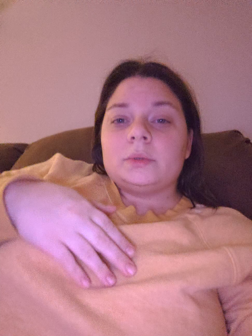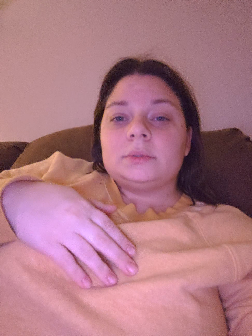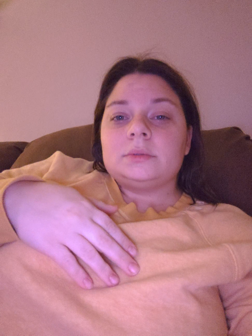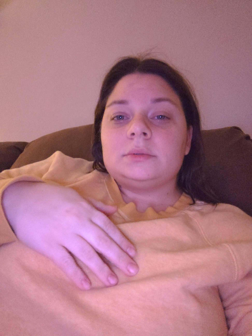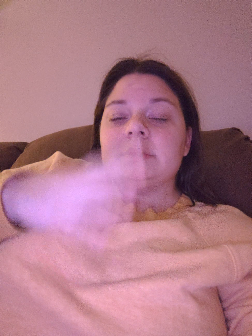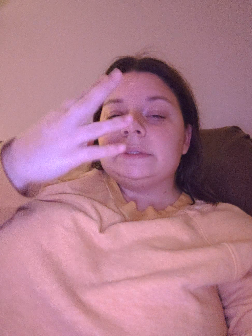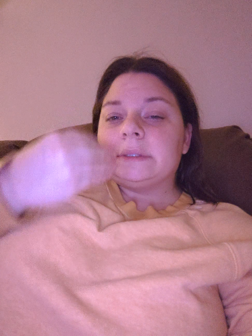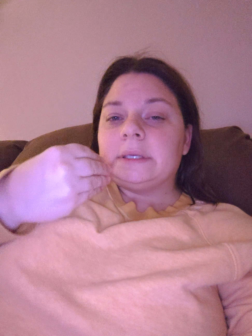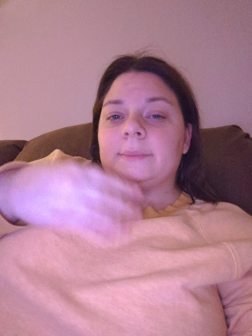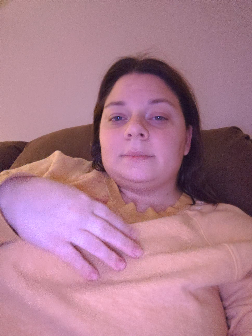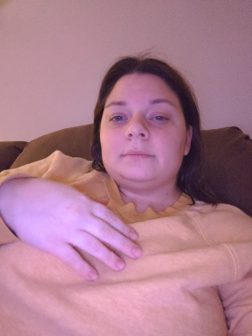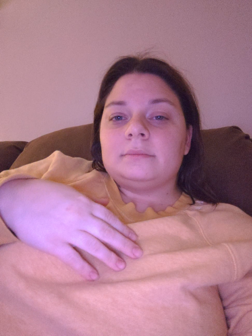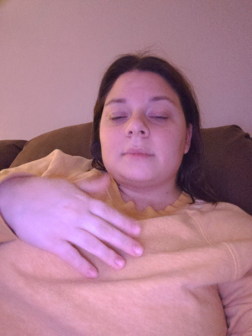sleep